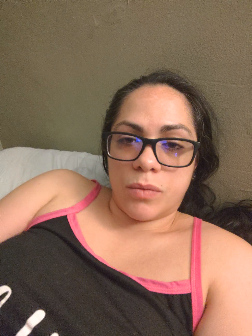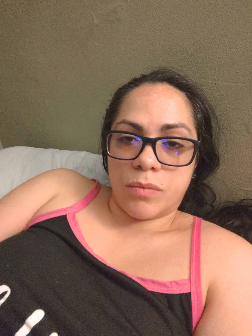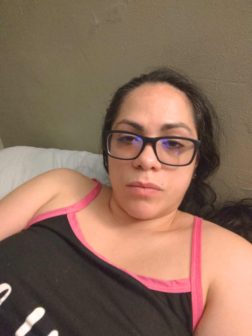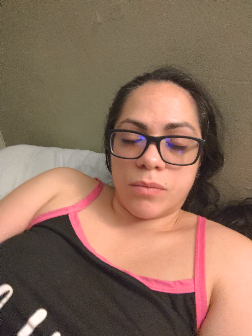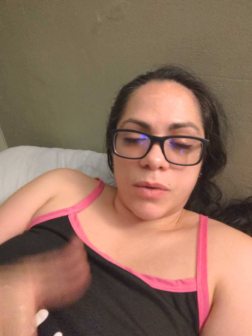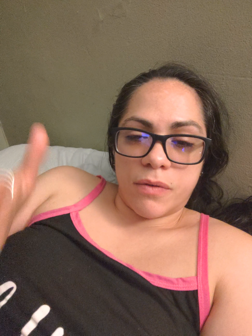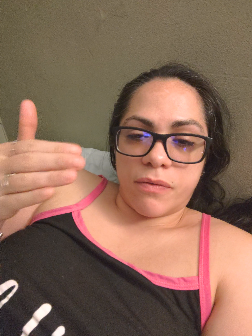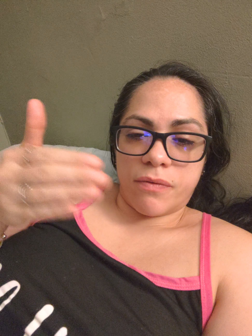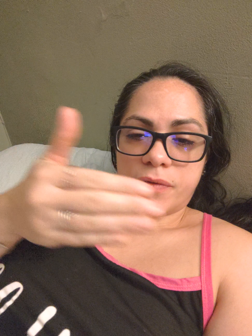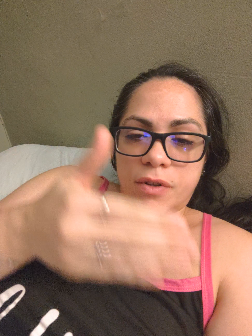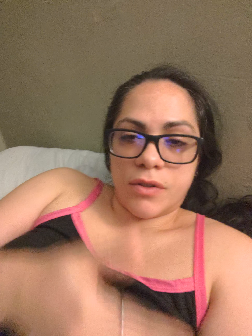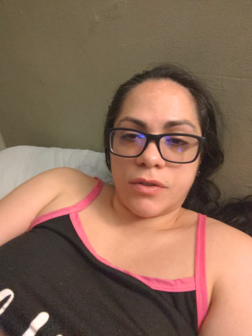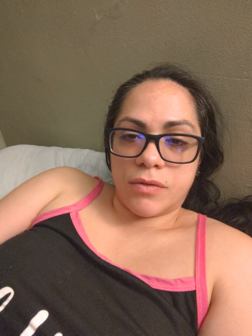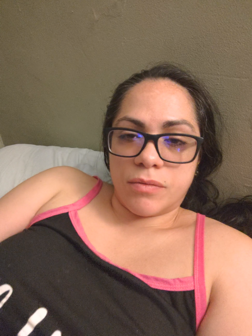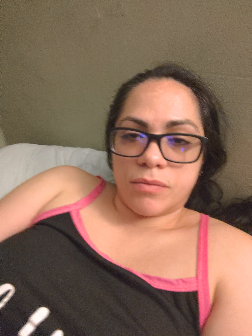fish